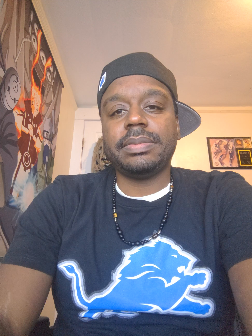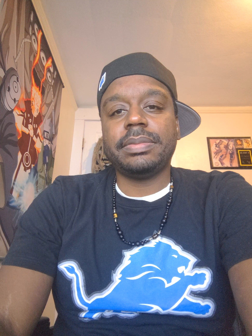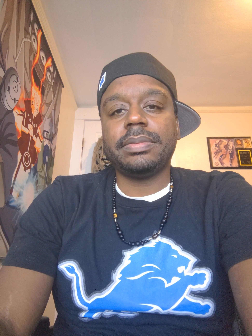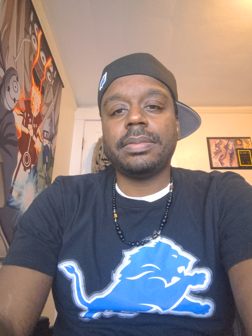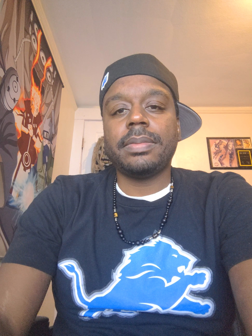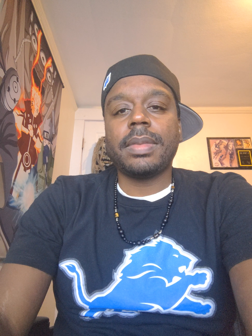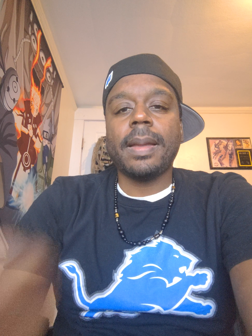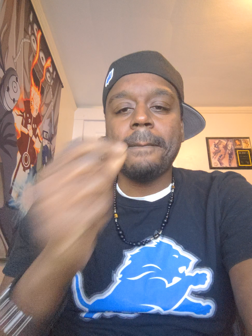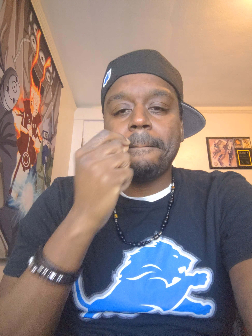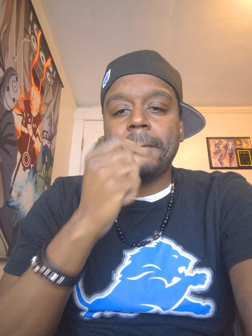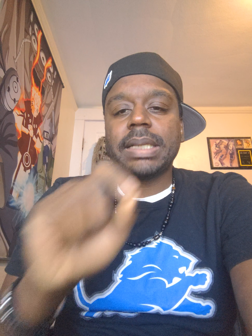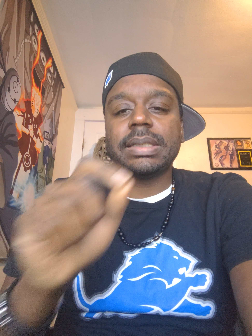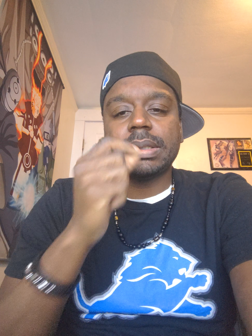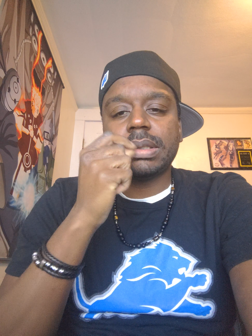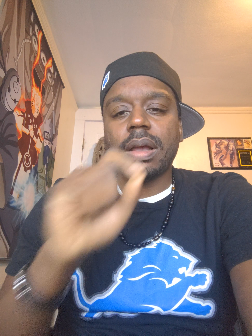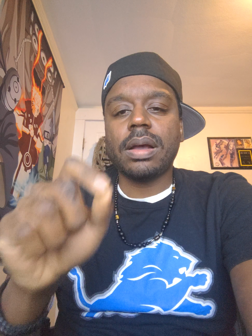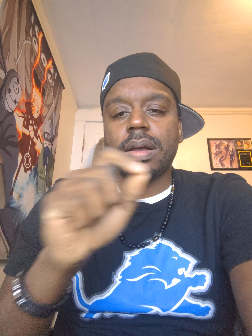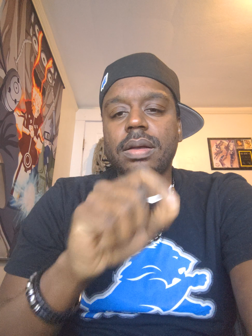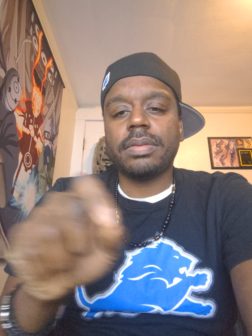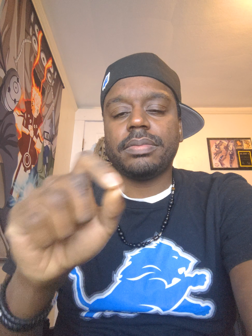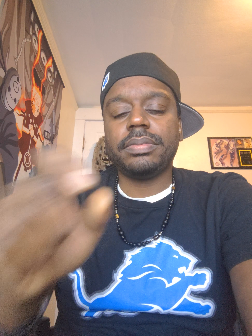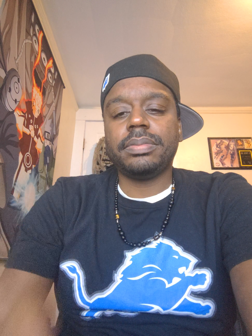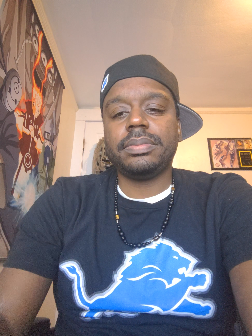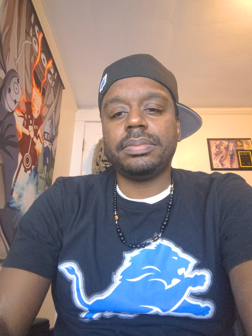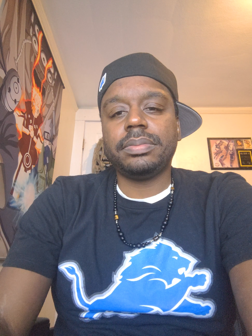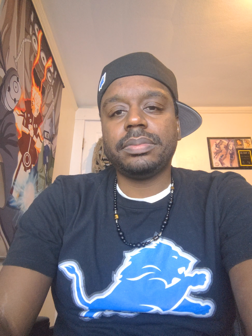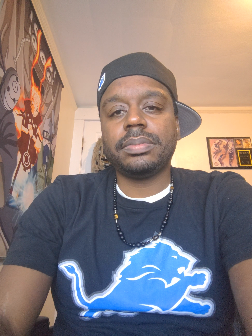pencil